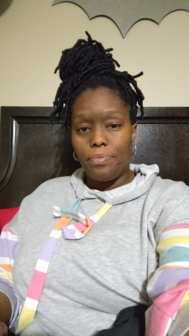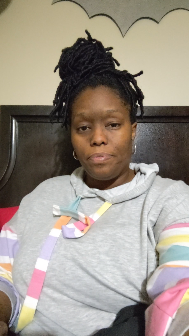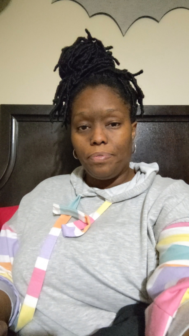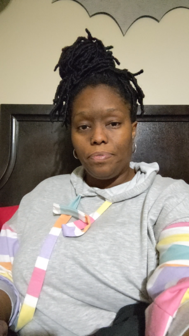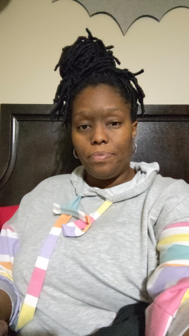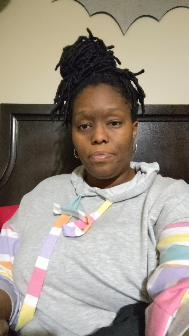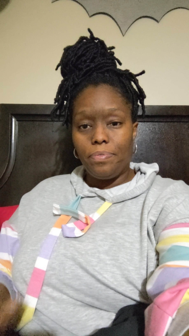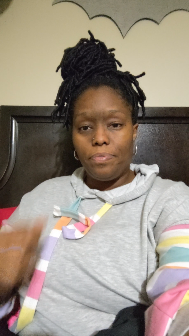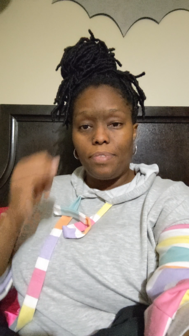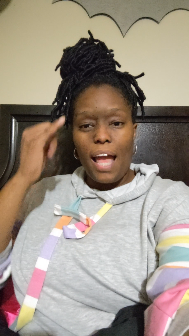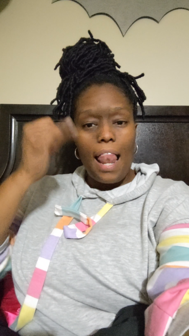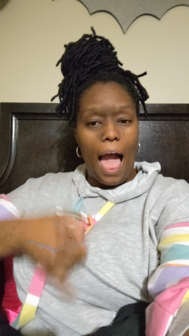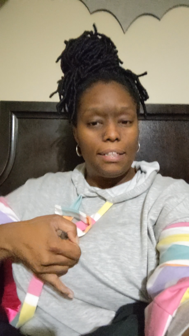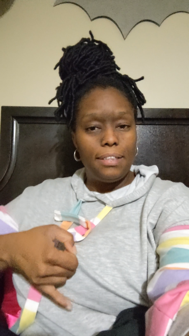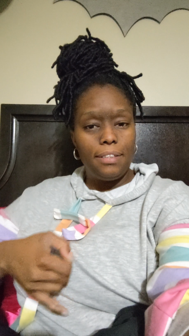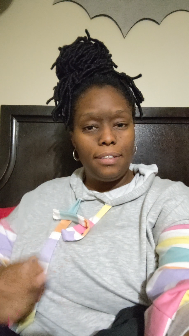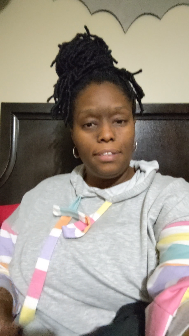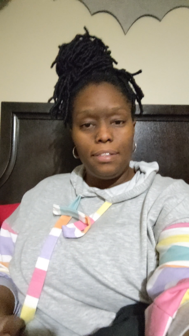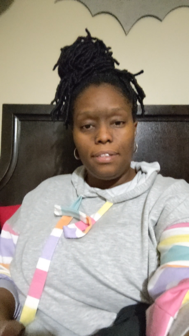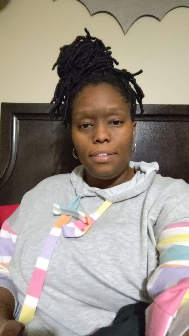last